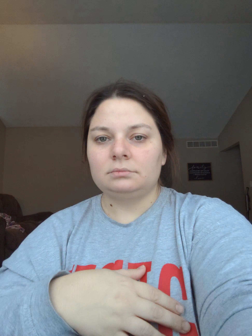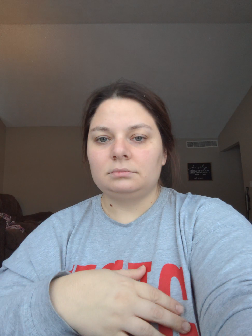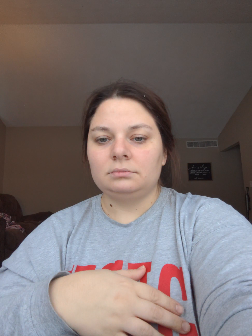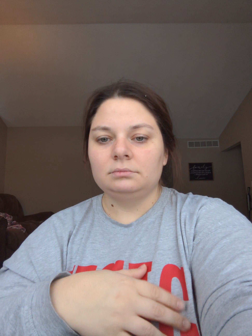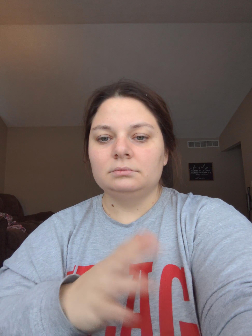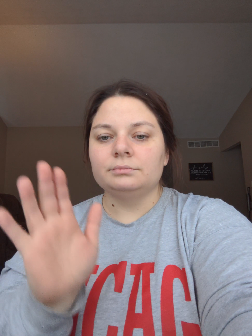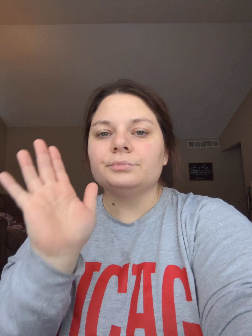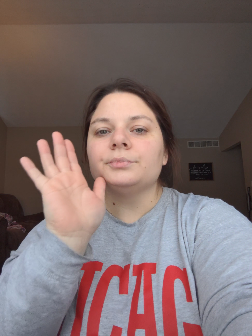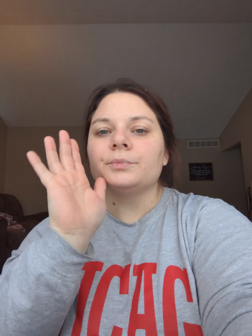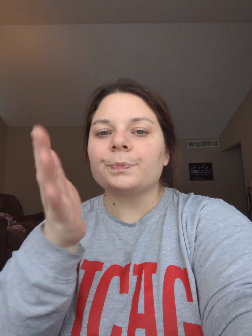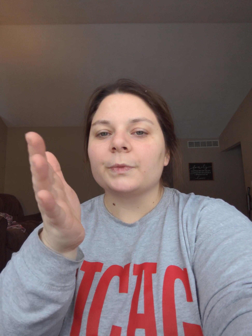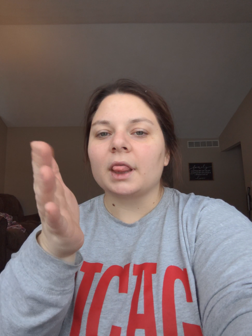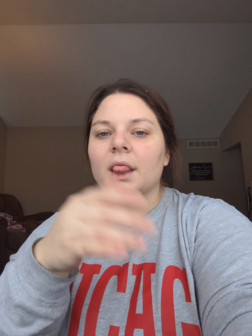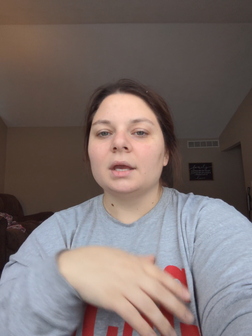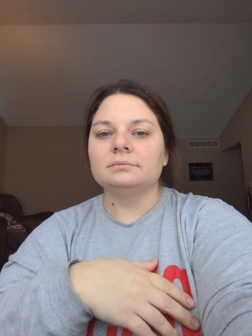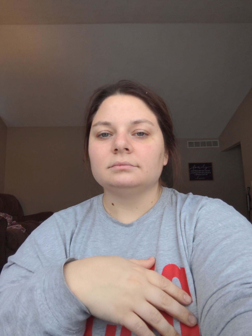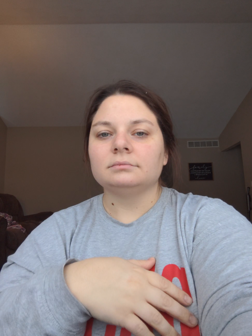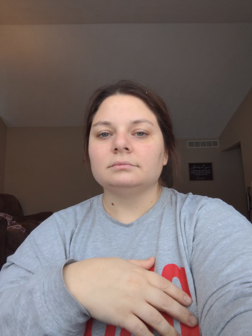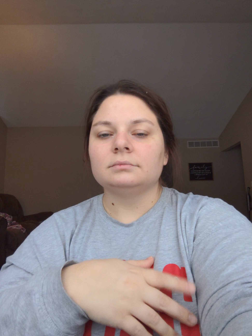will